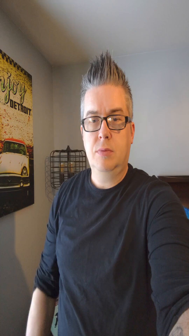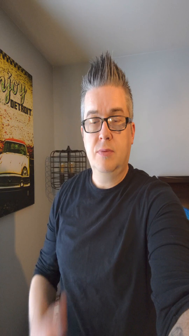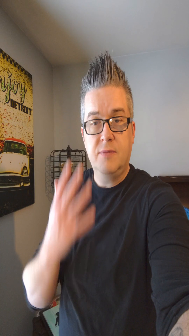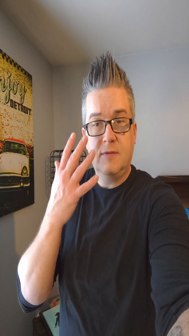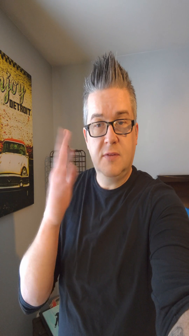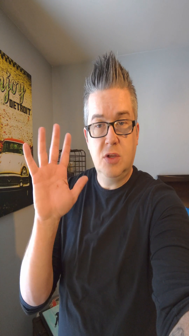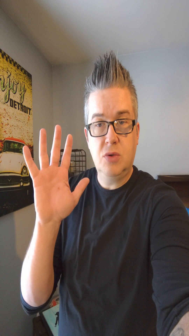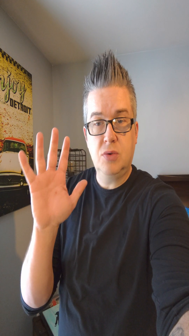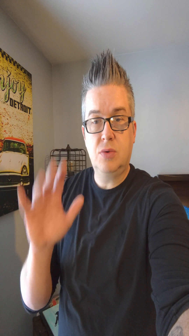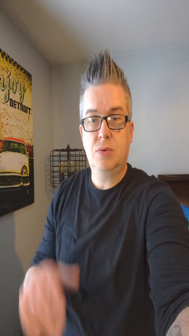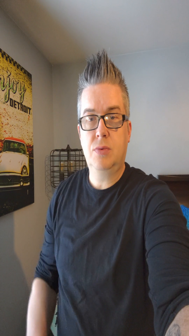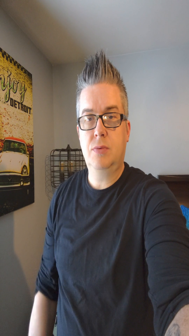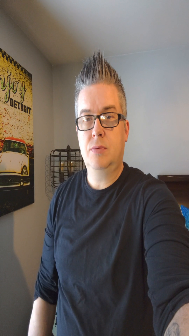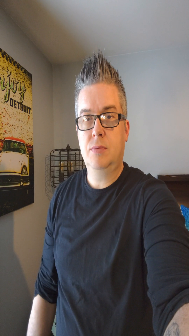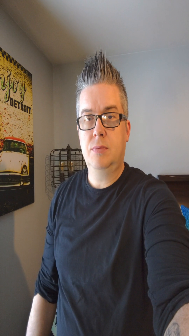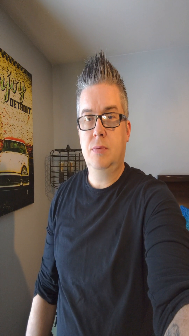finish